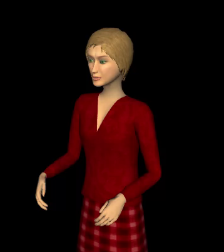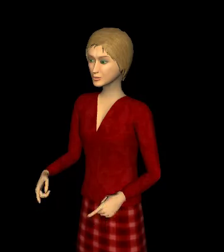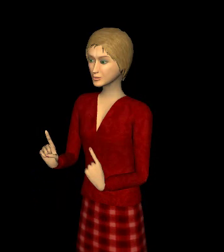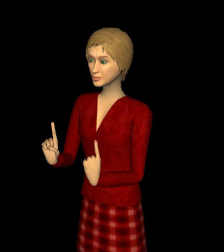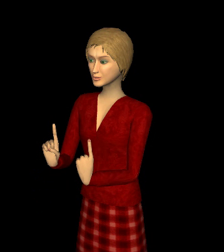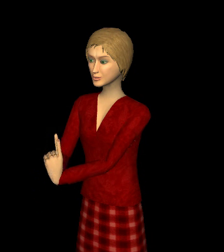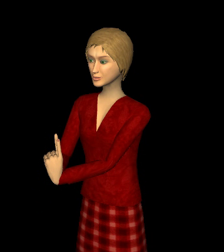يقابل